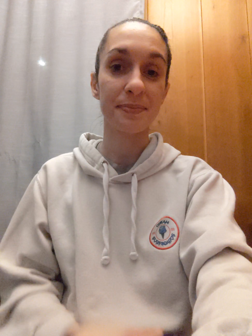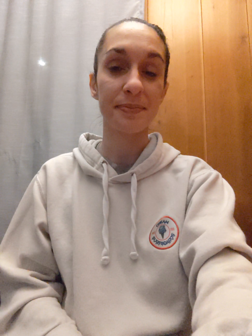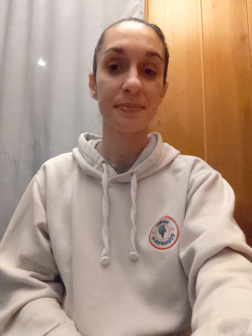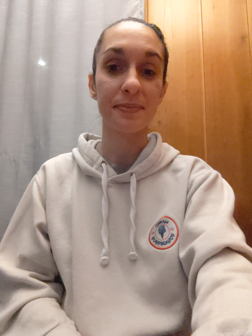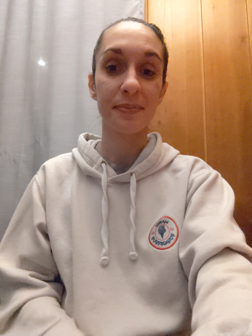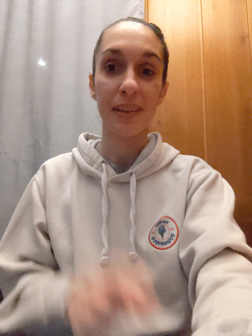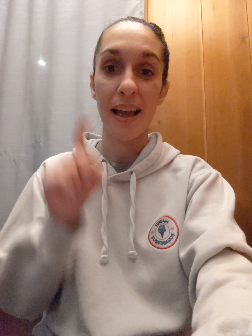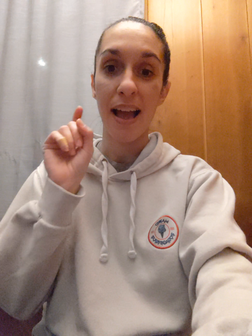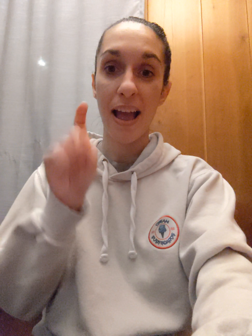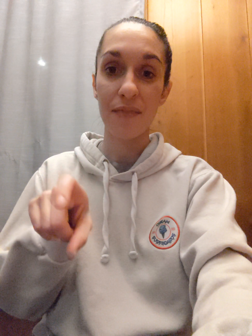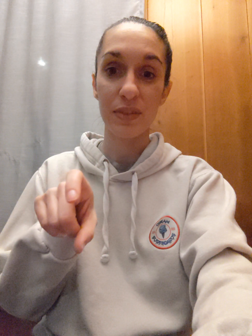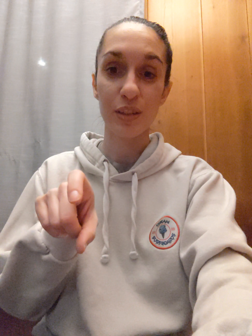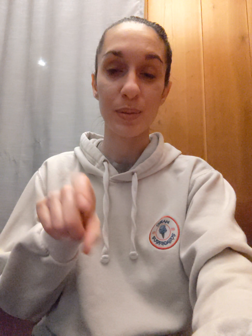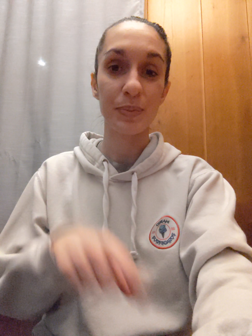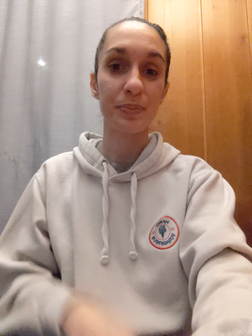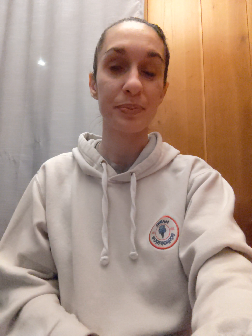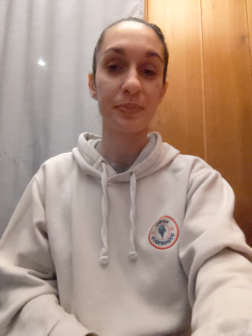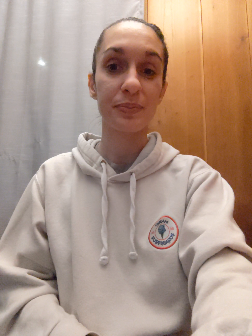have to